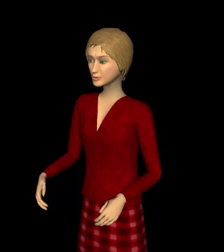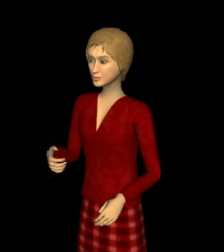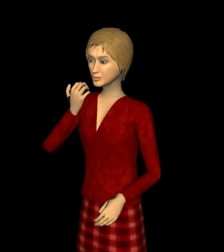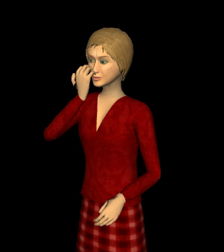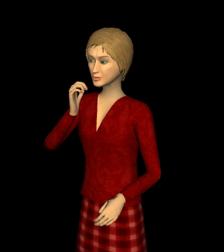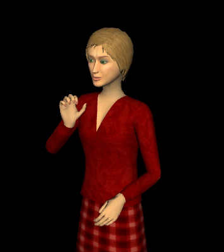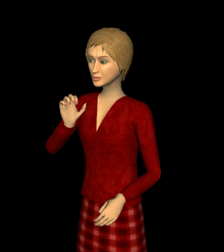حرارة